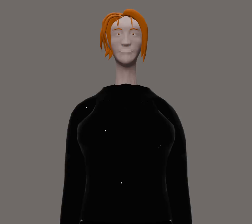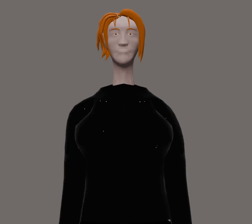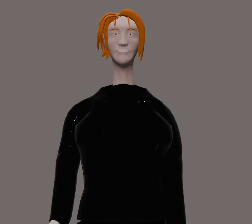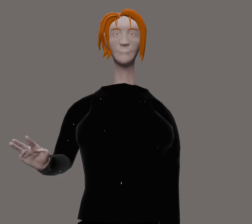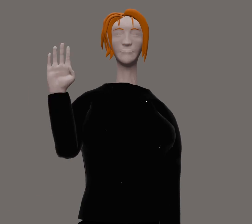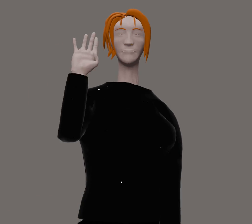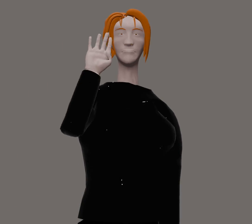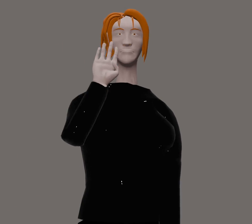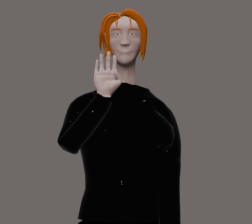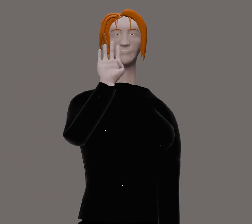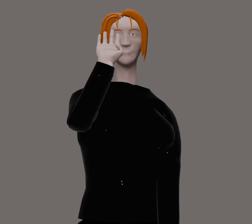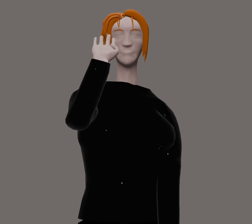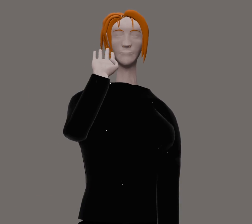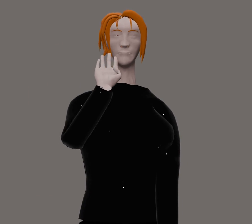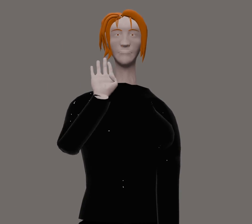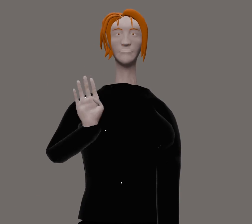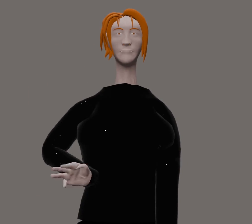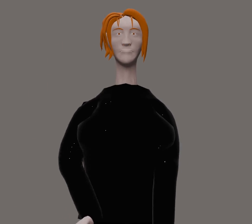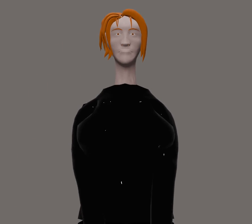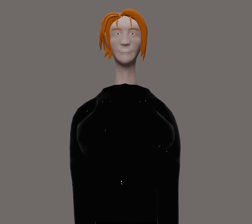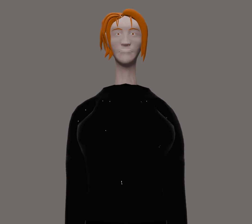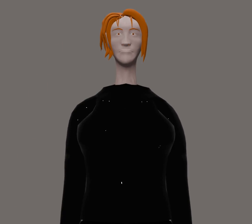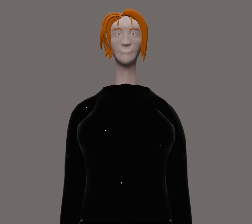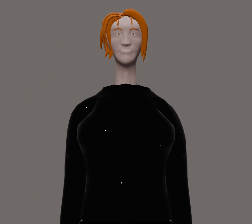Beer